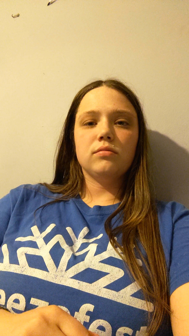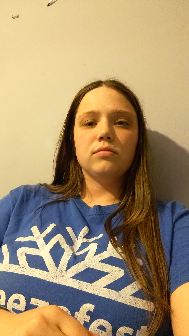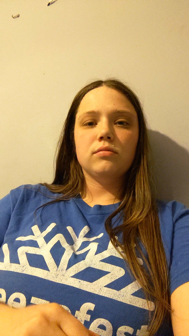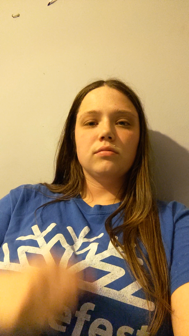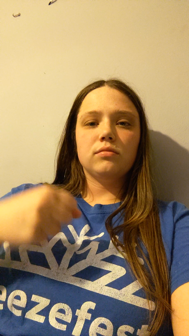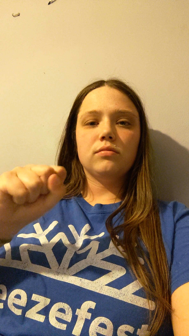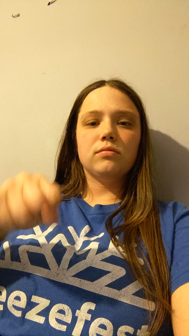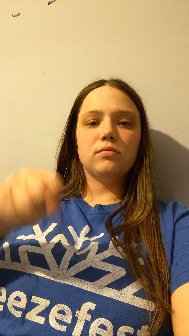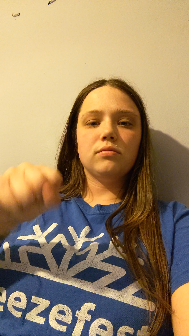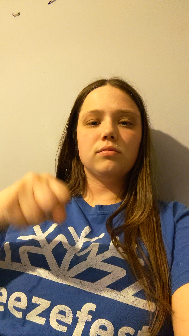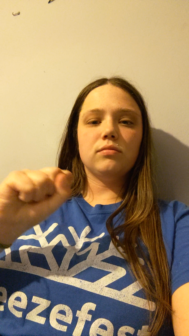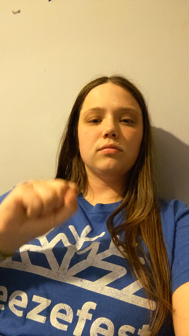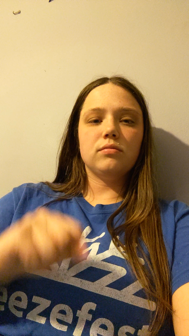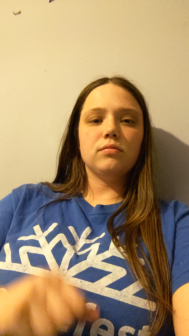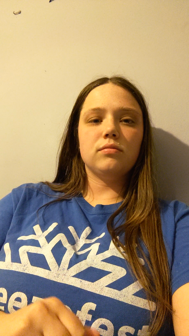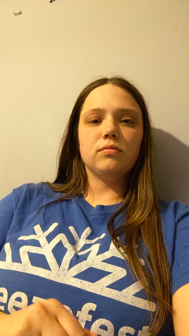motorcycle